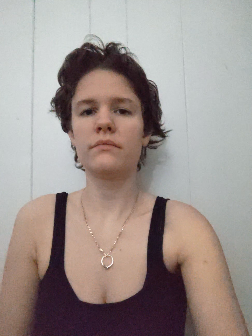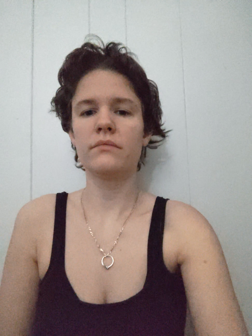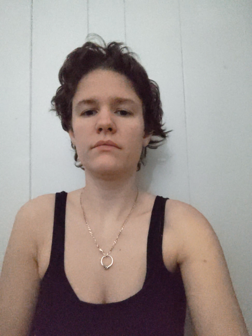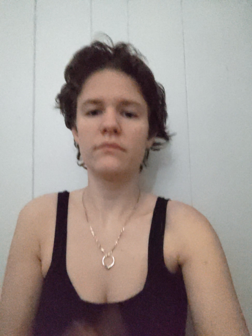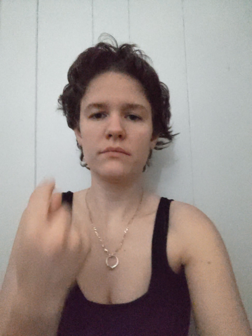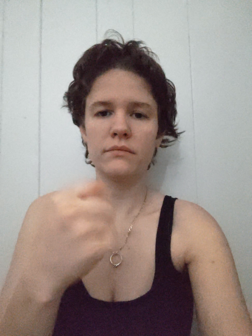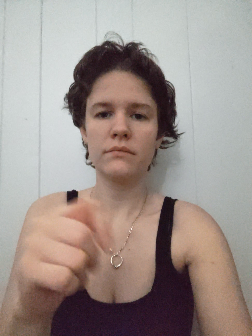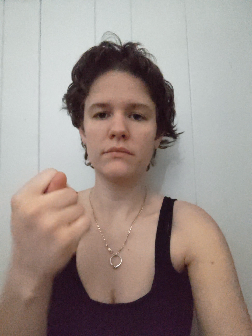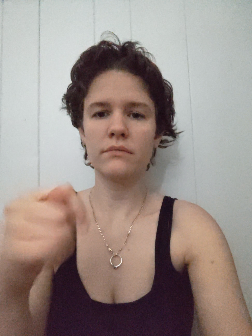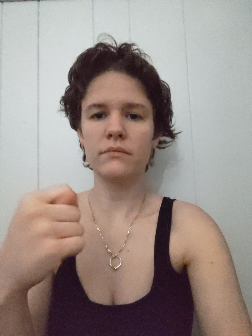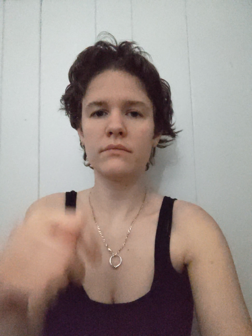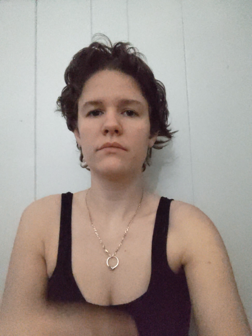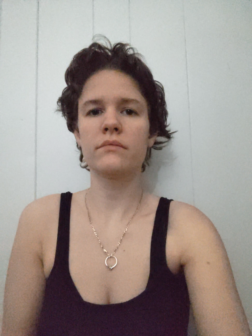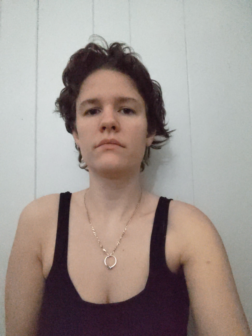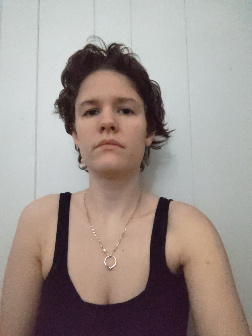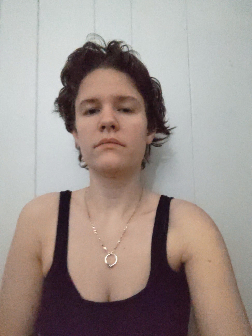toy